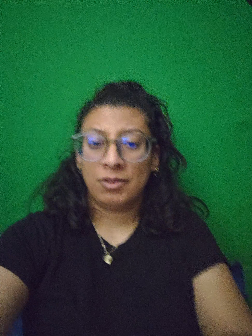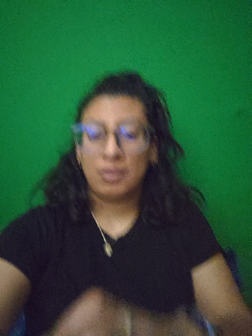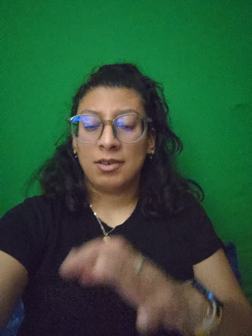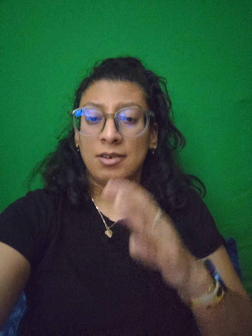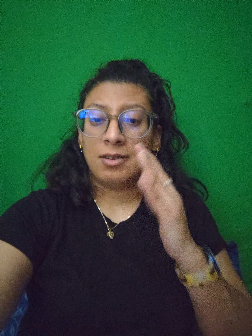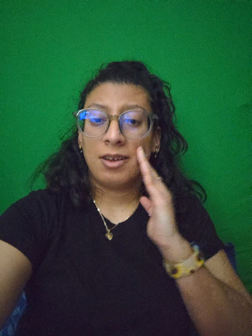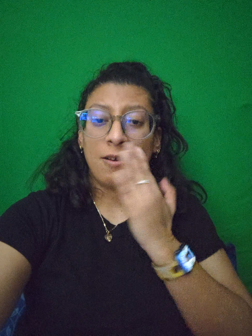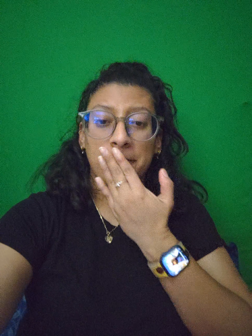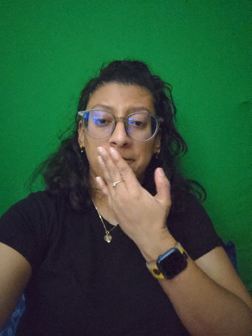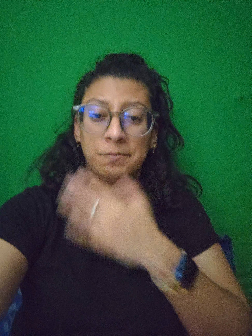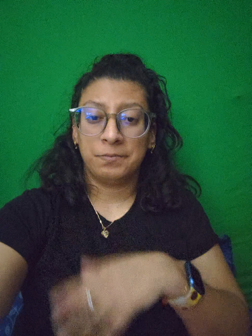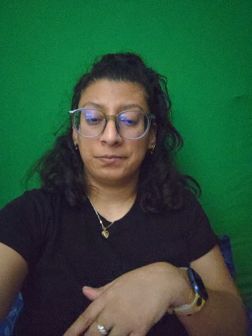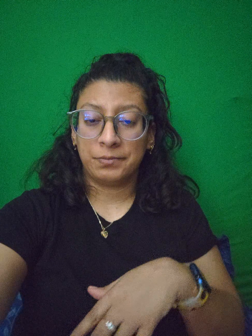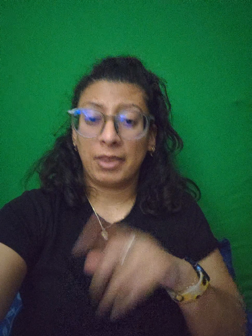napkin